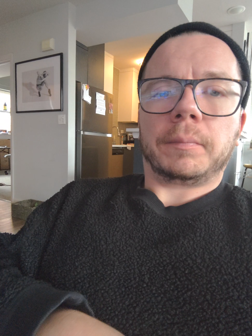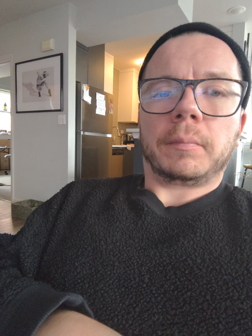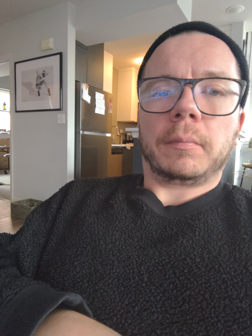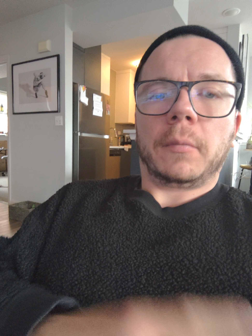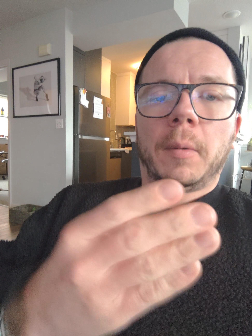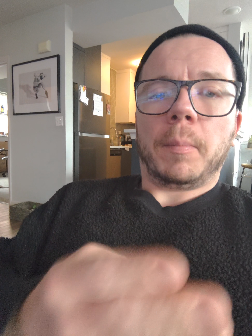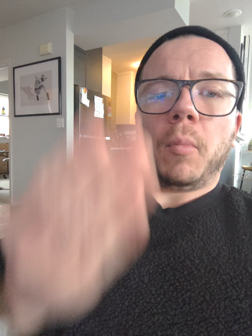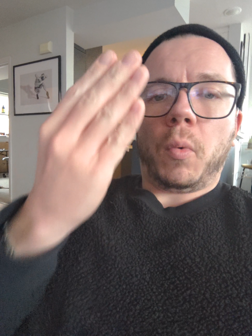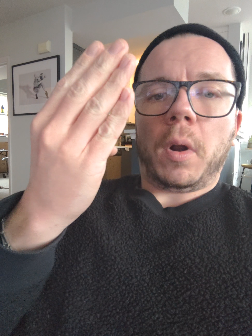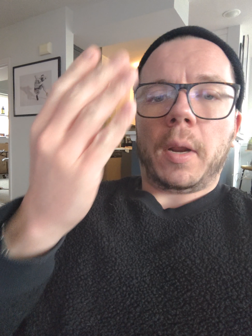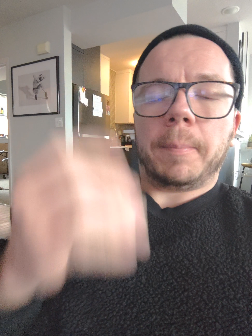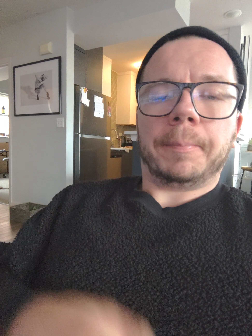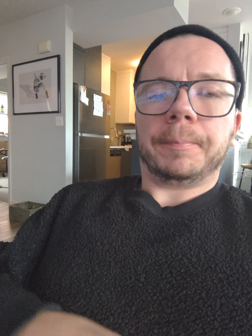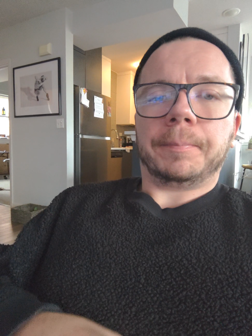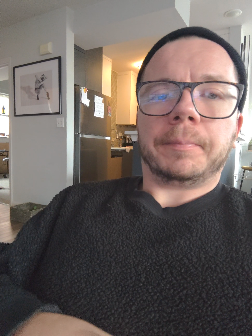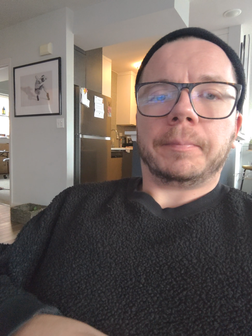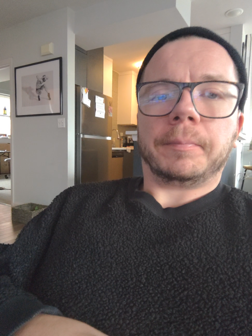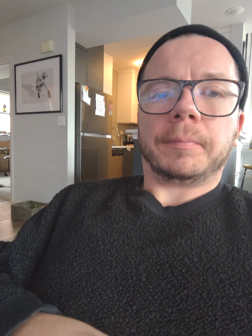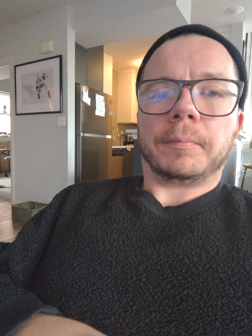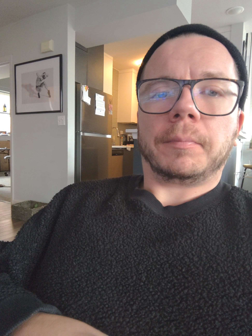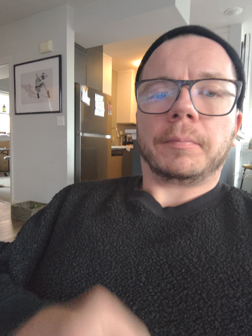morning